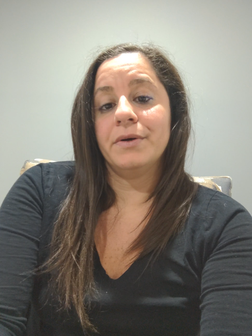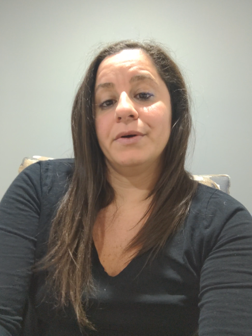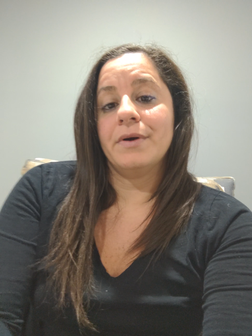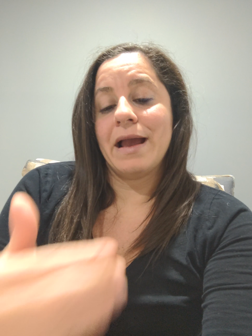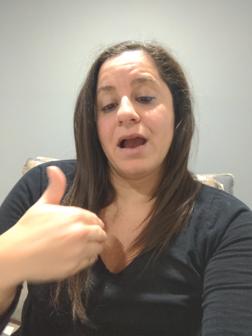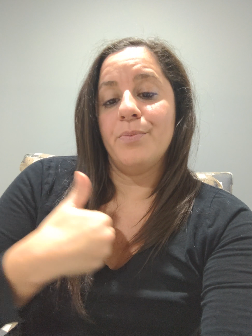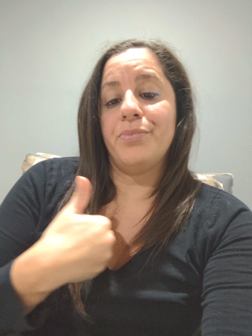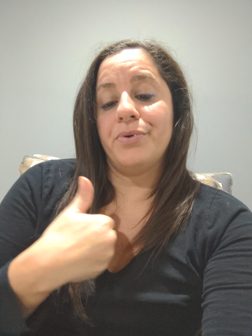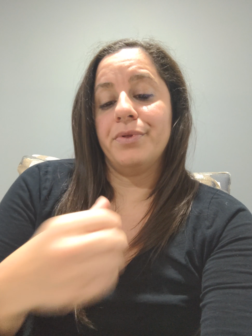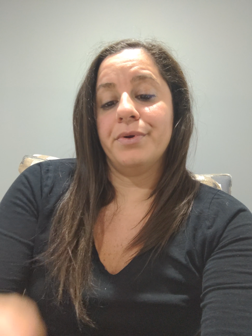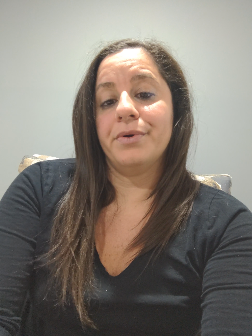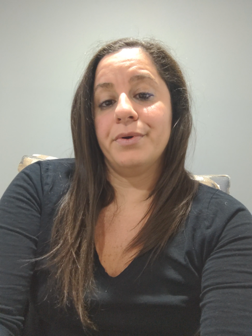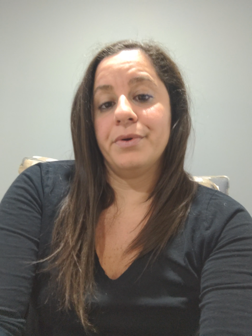animal